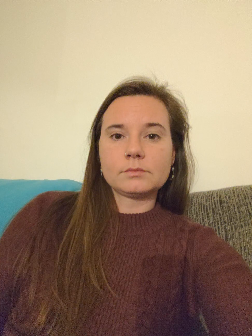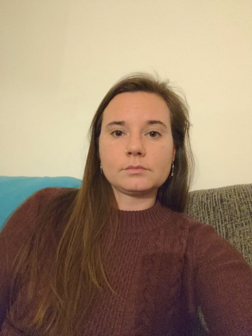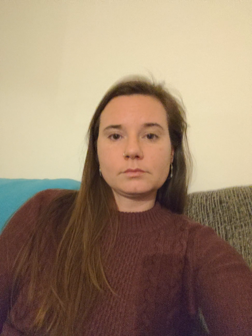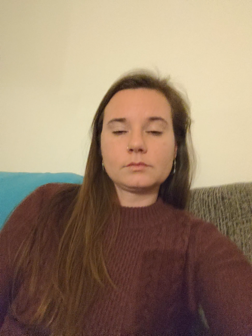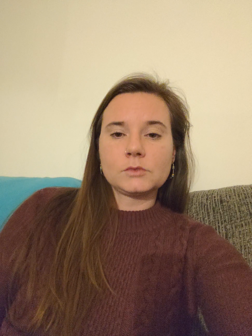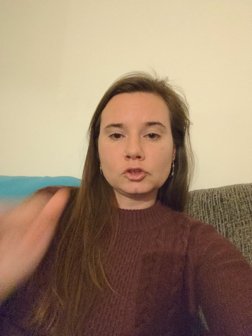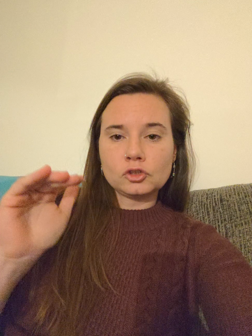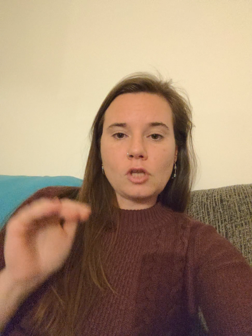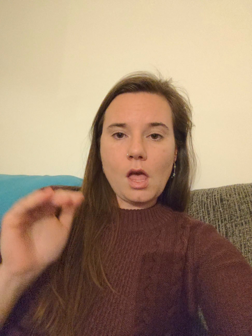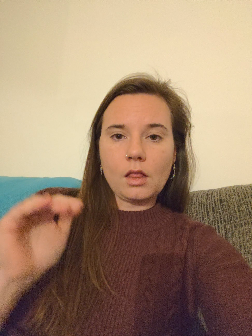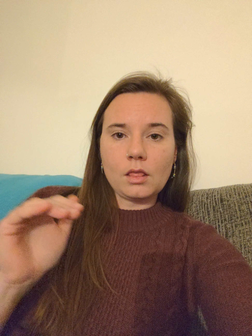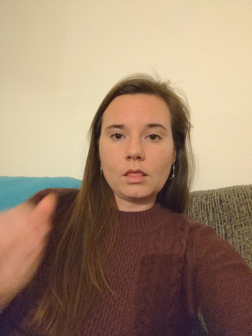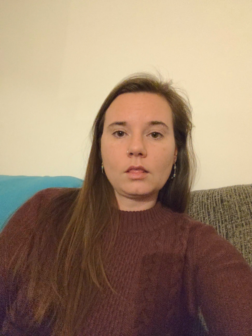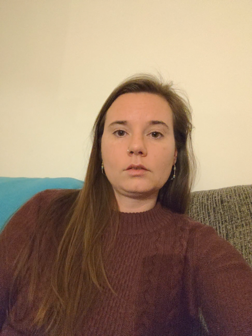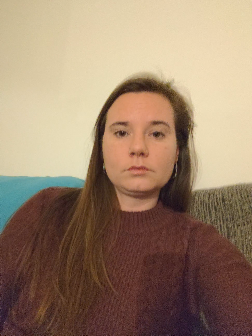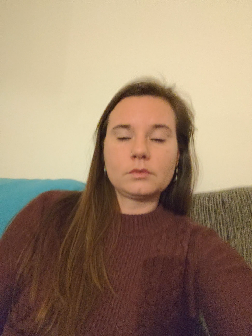child